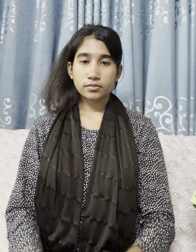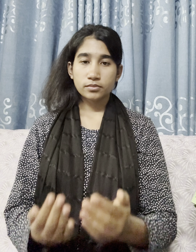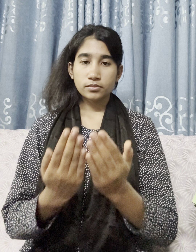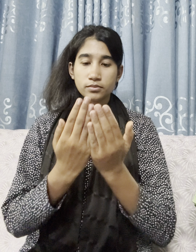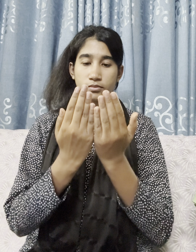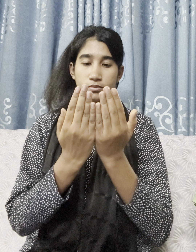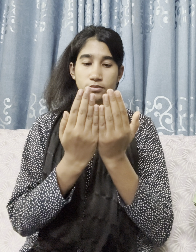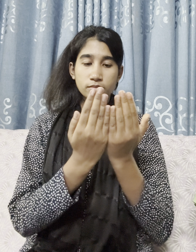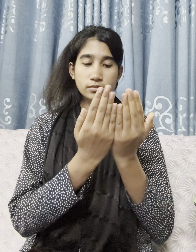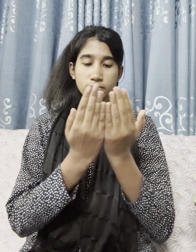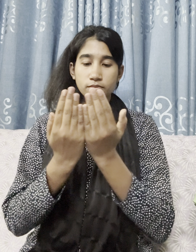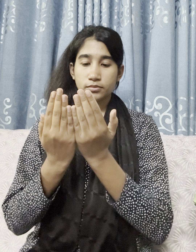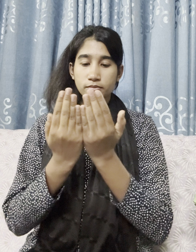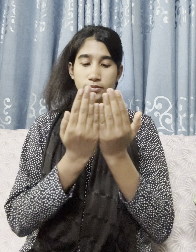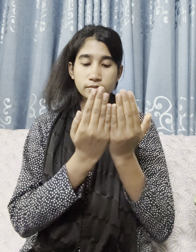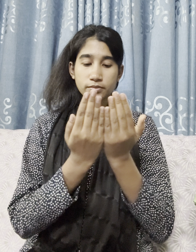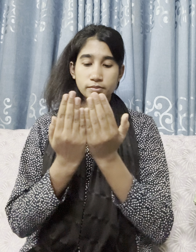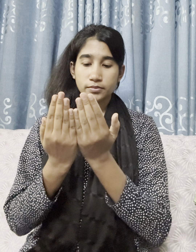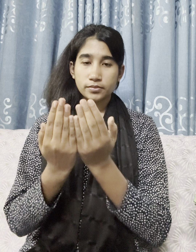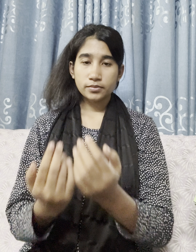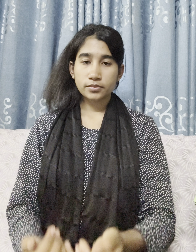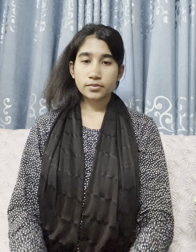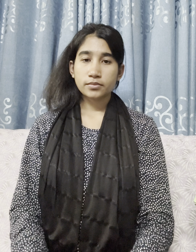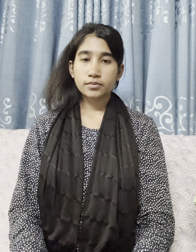পড়া